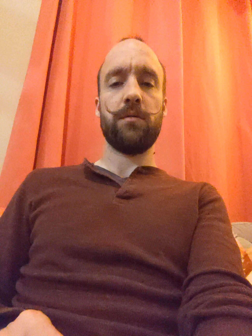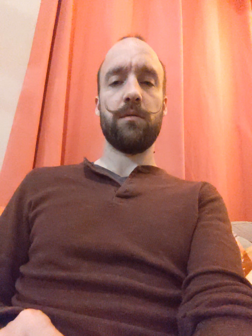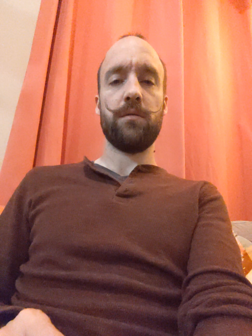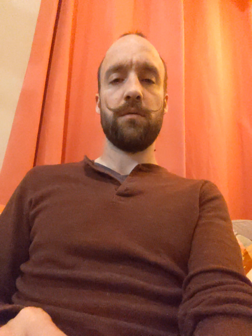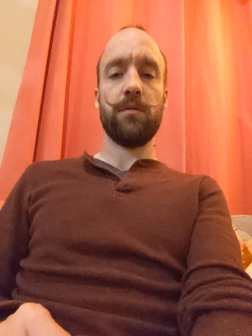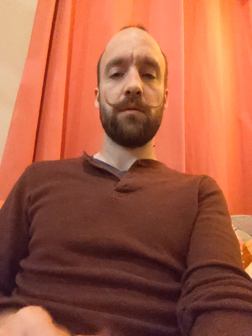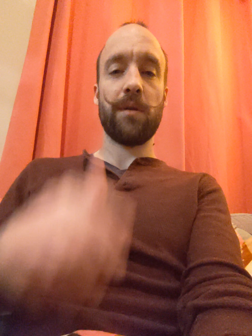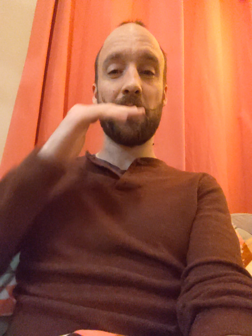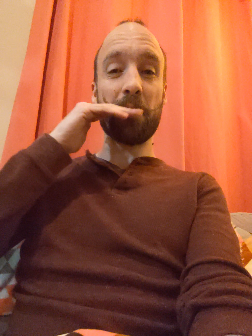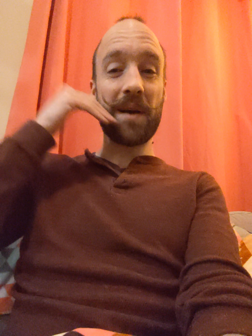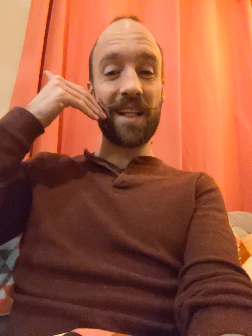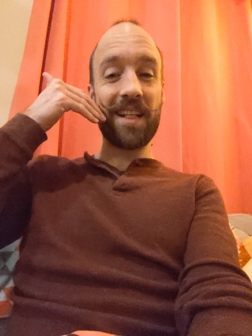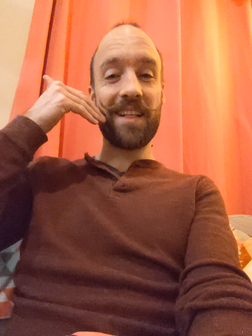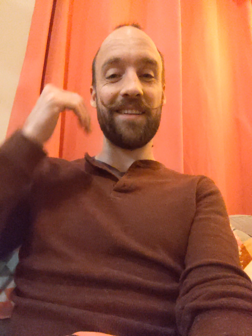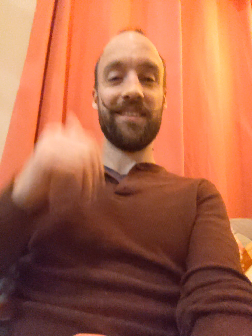smile